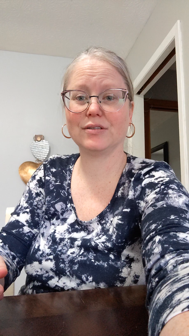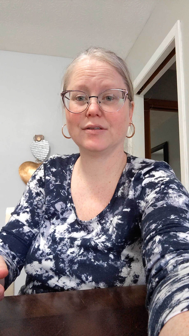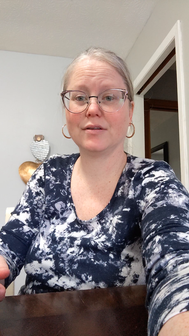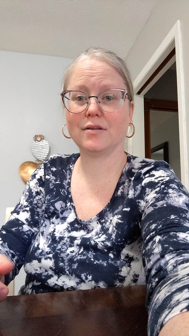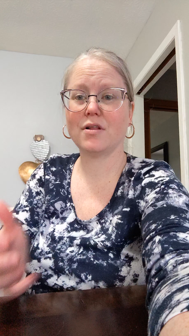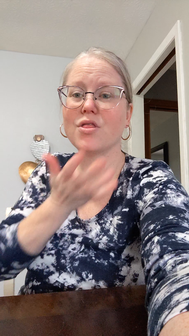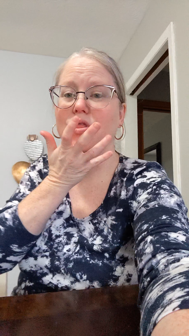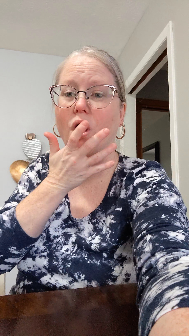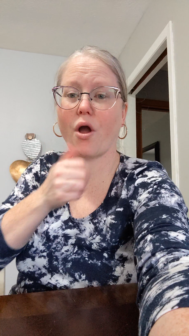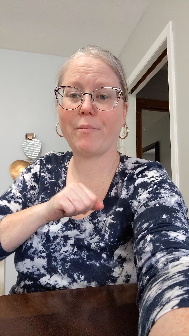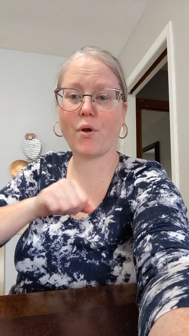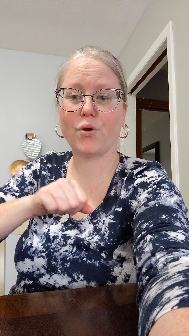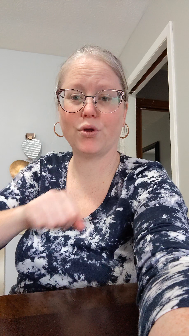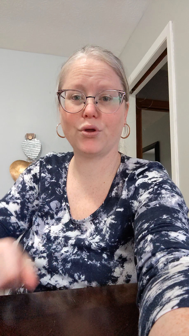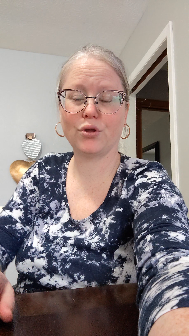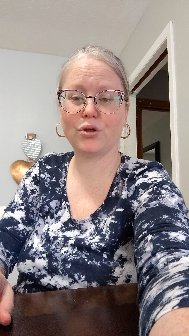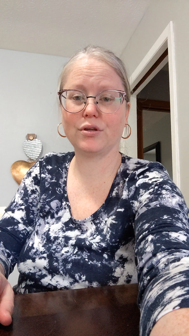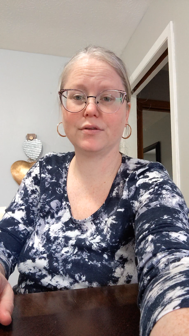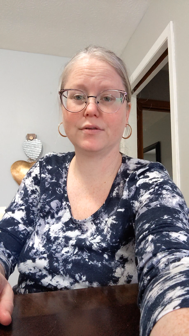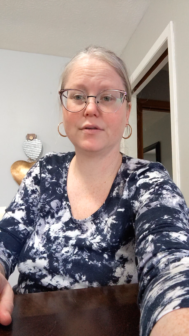lawn mower